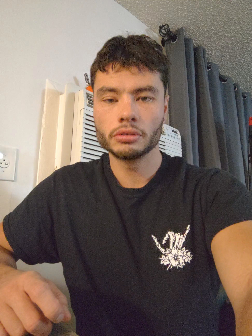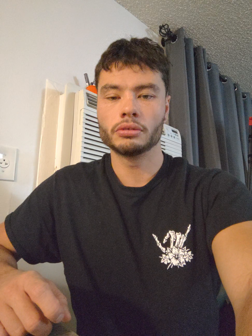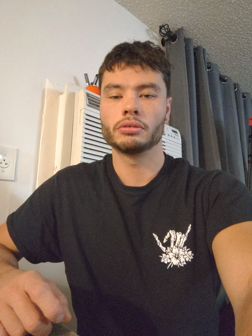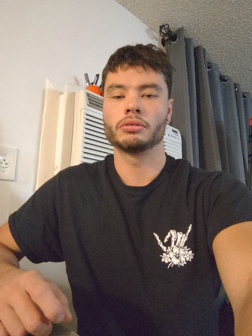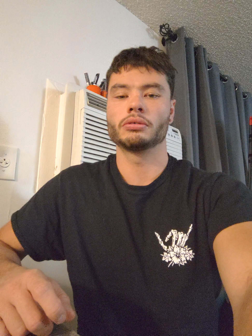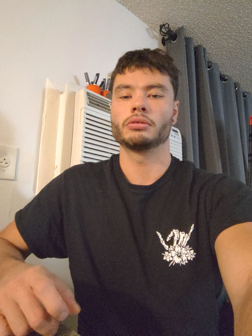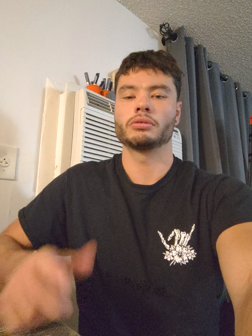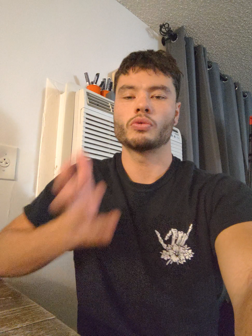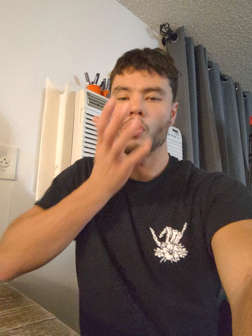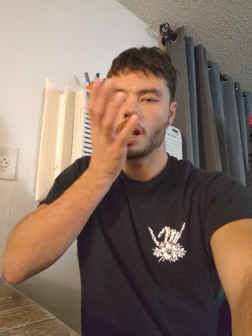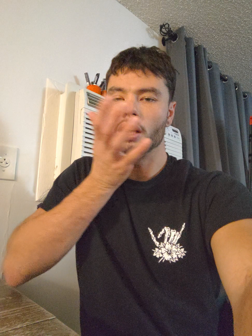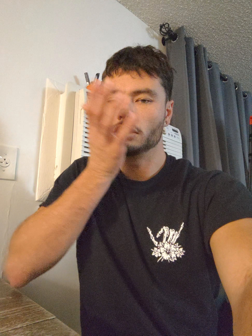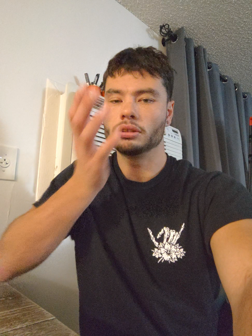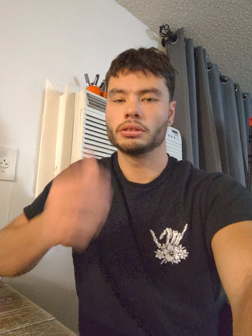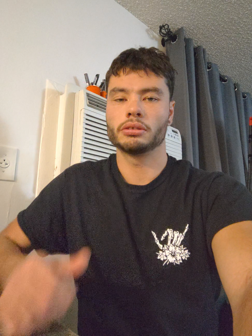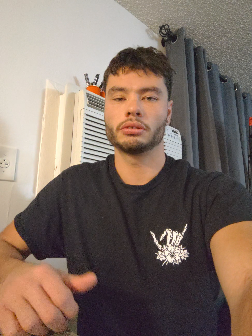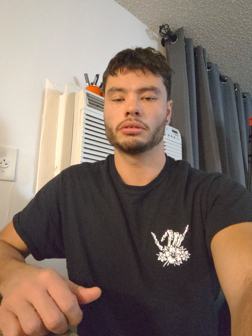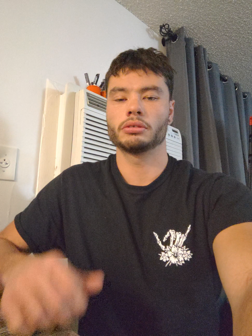grass